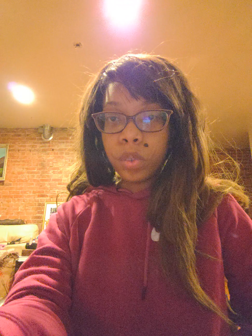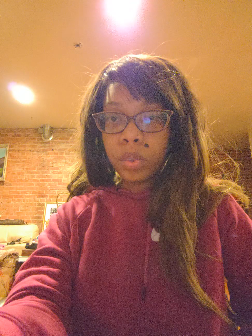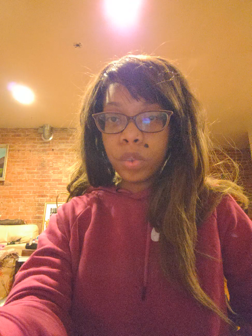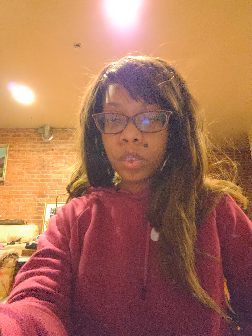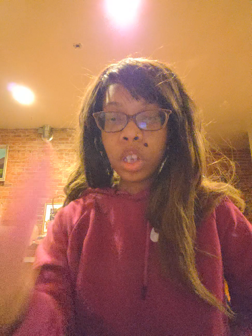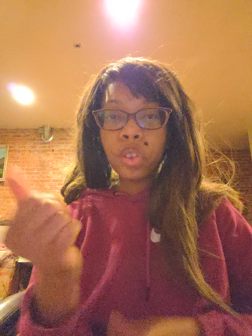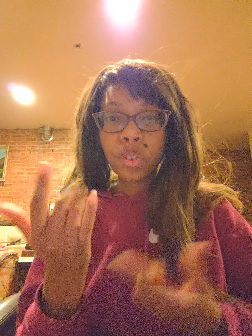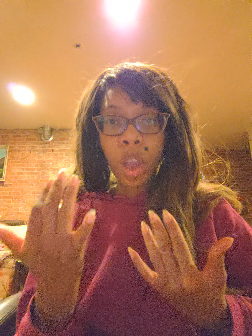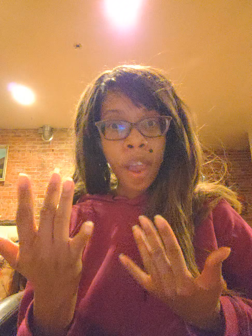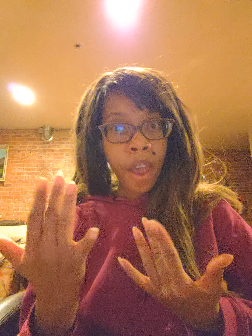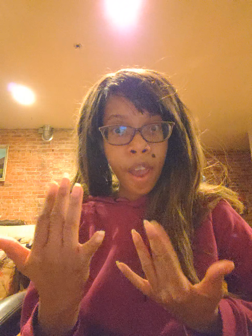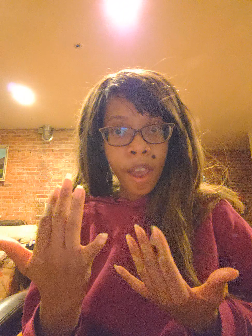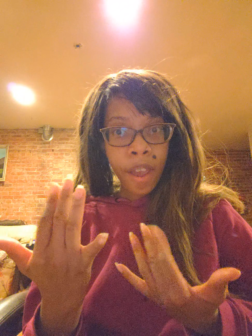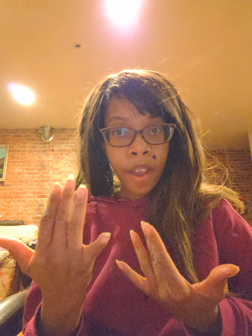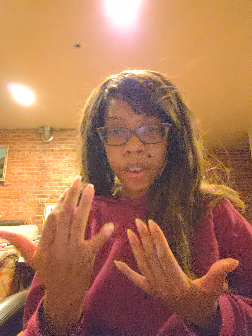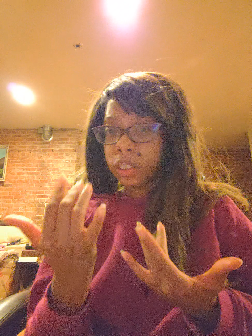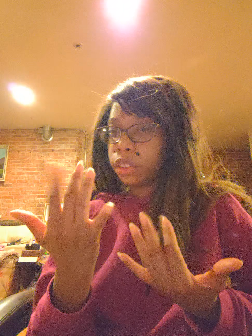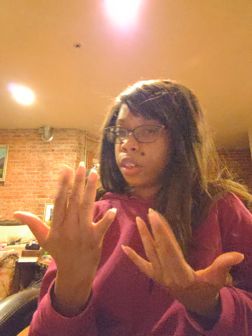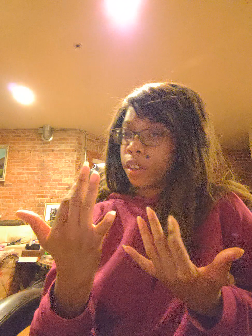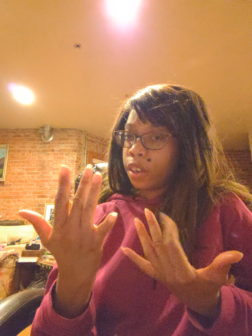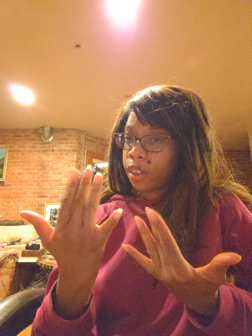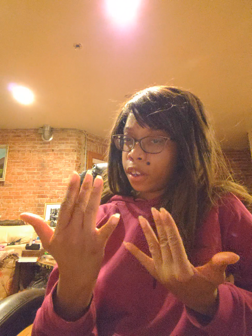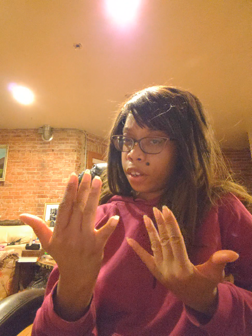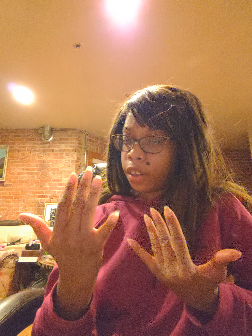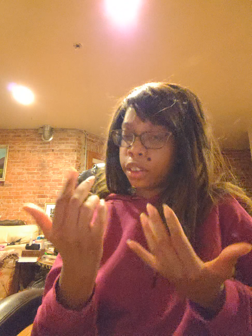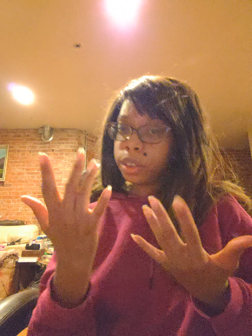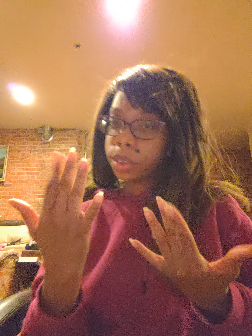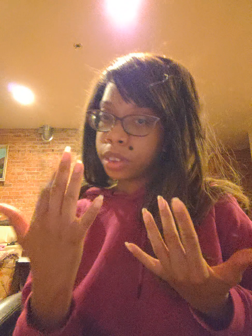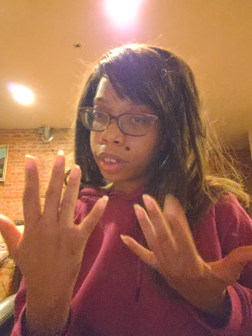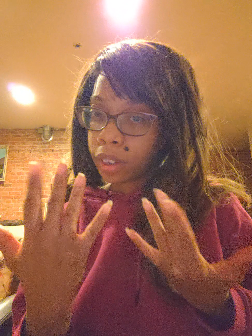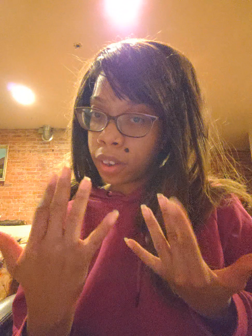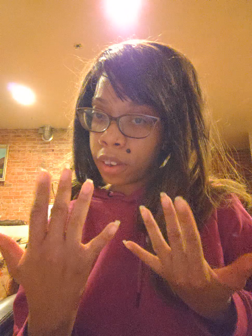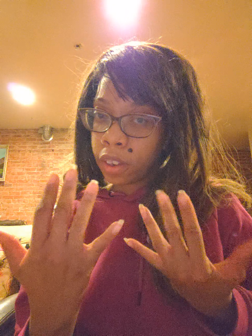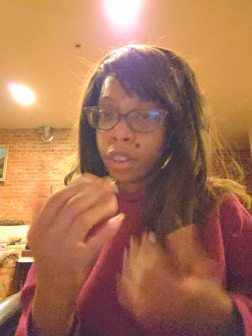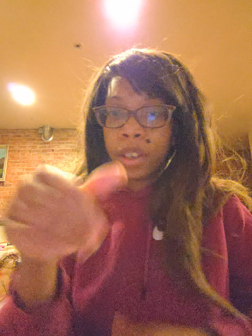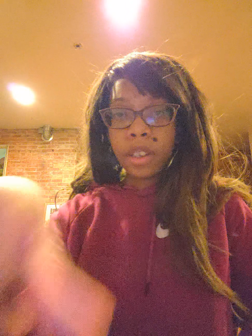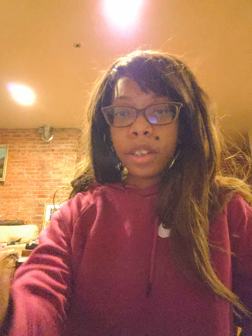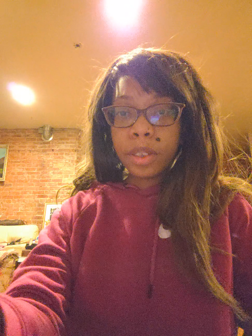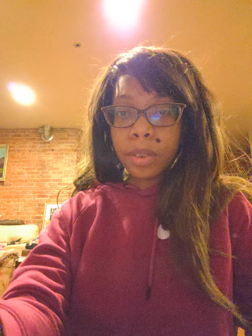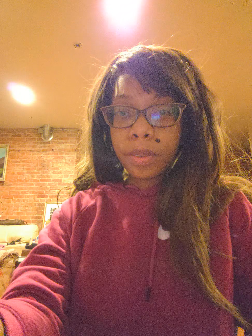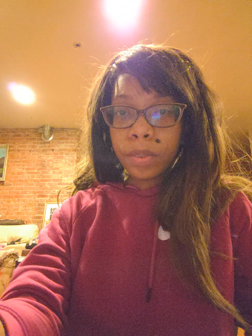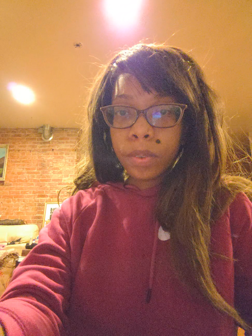wait